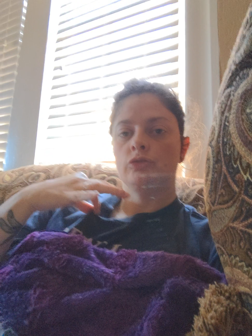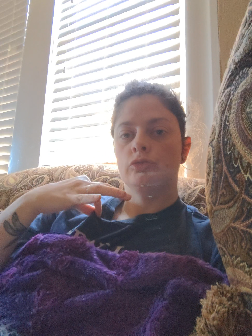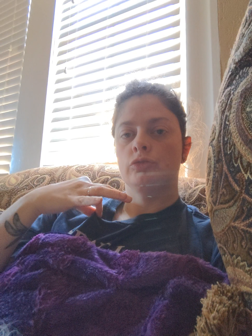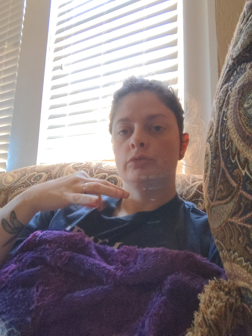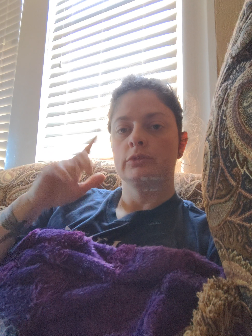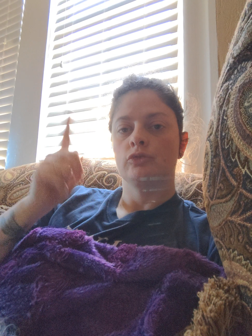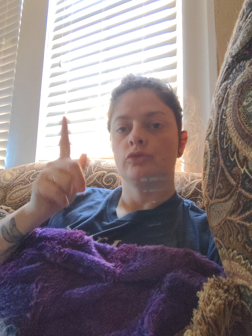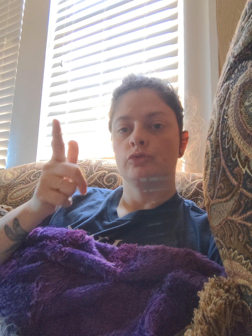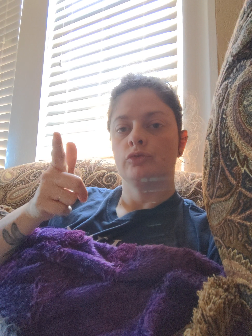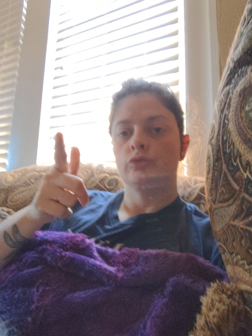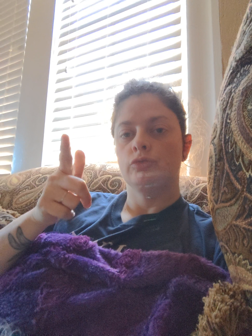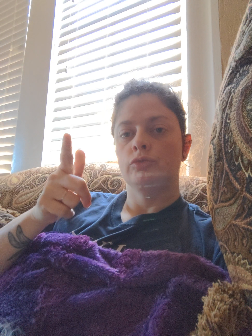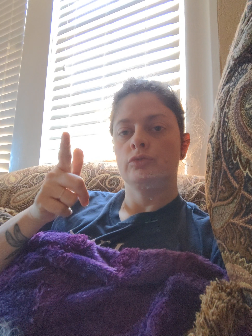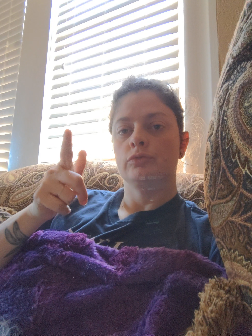later